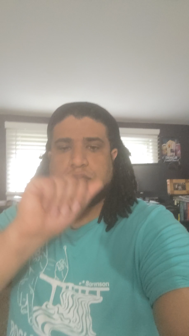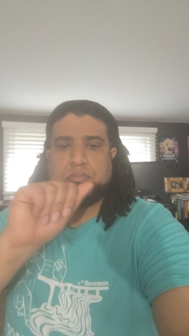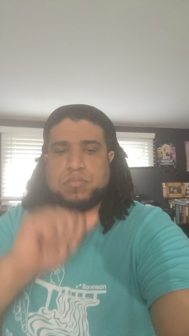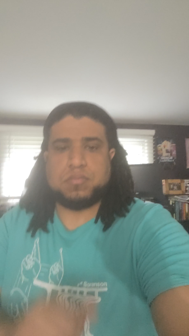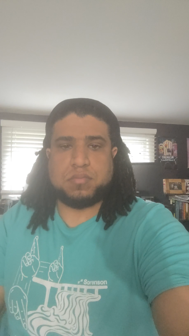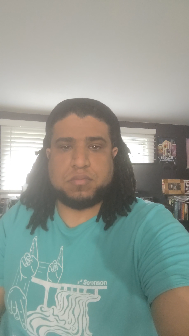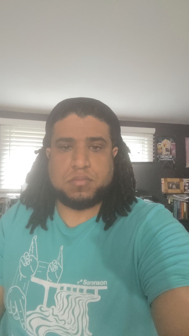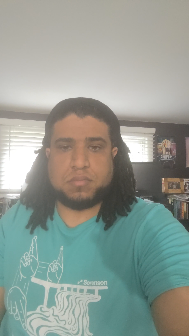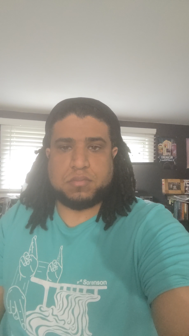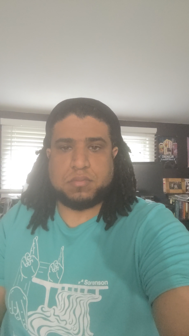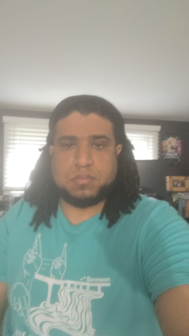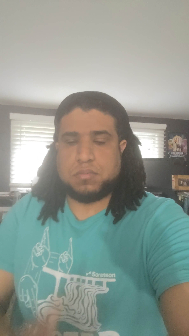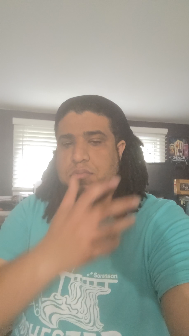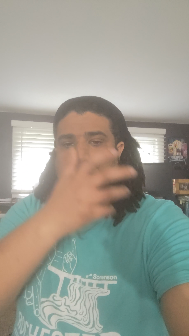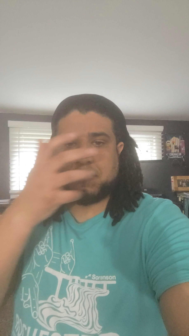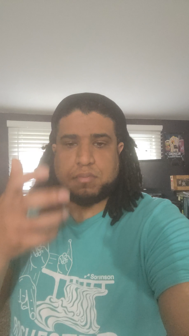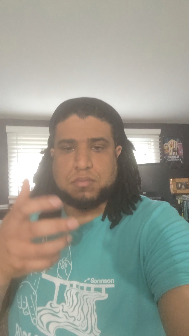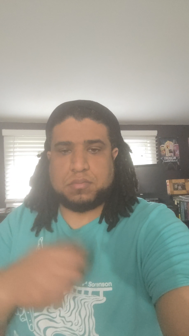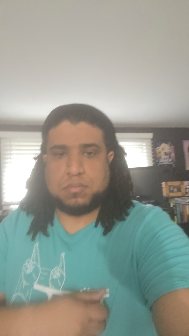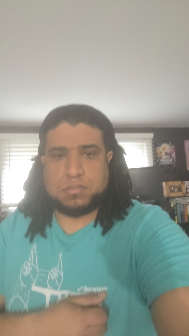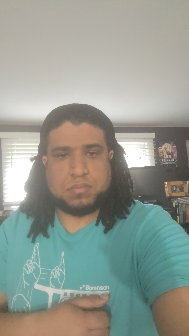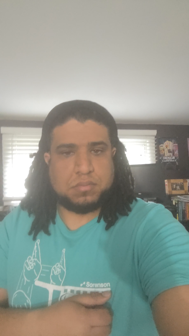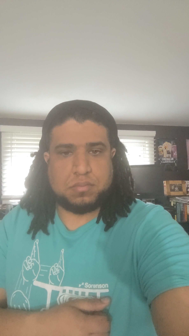a lot